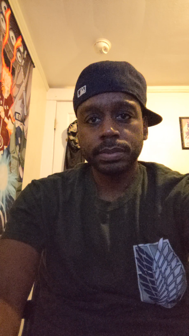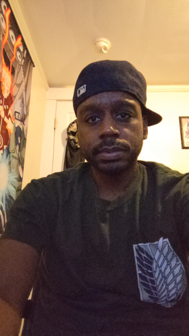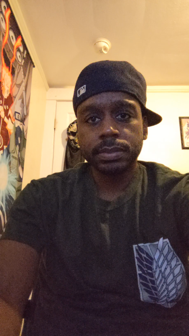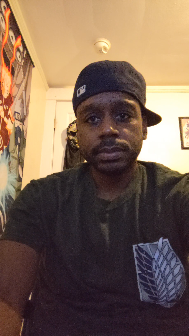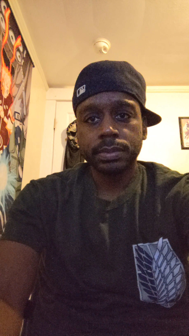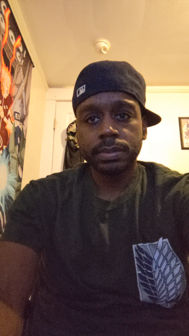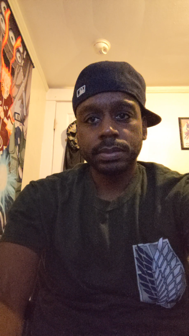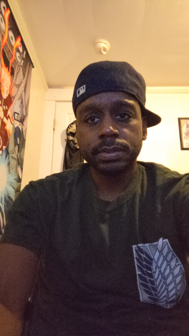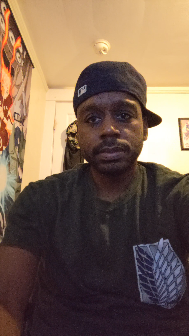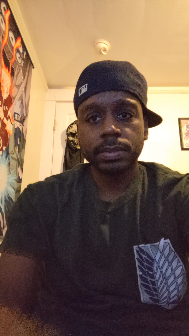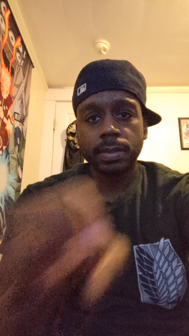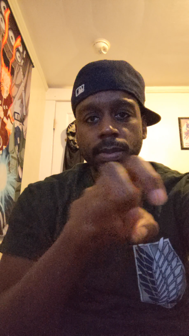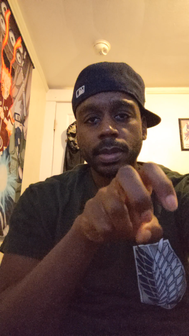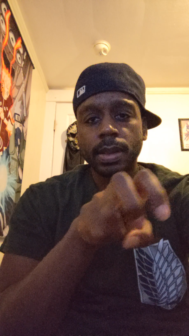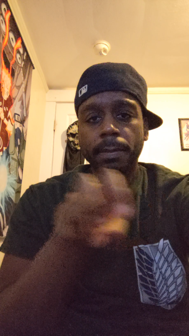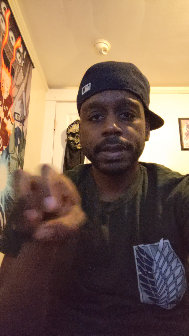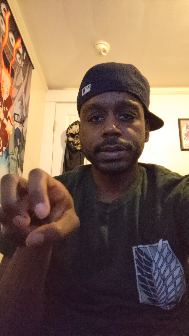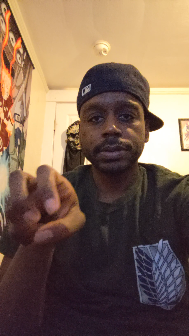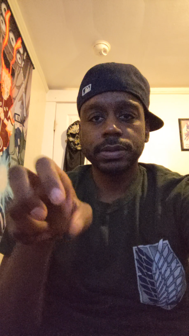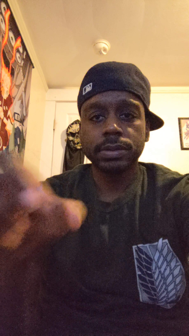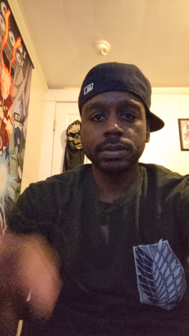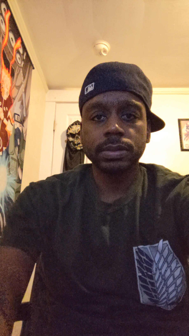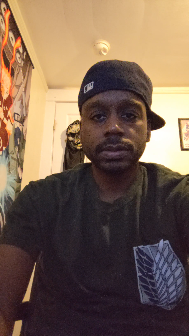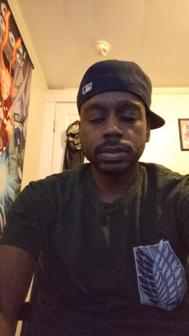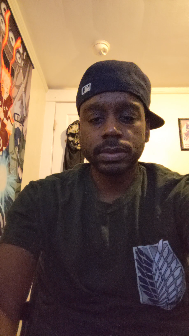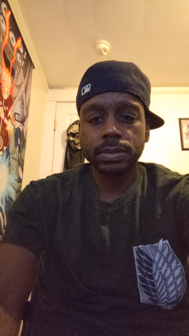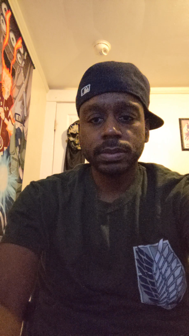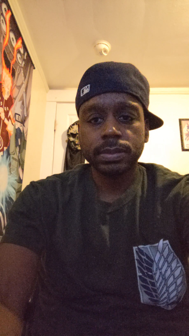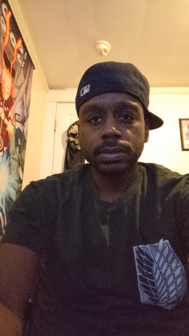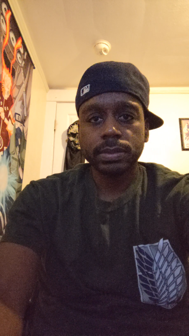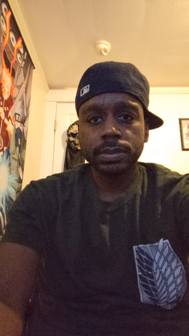bench